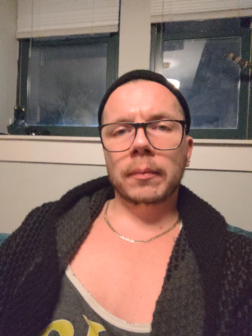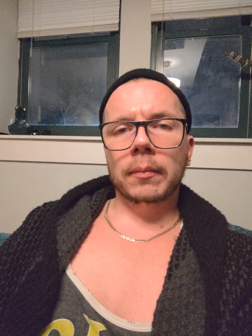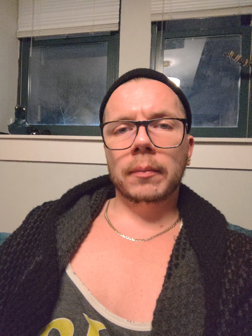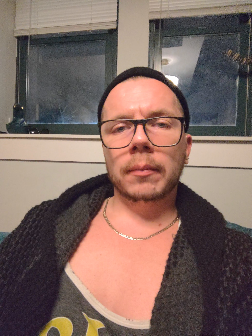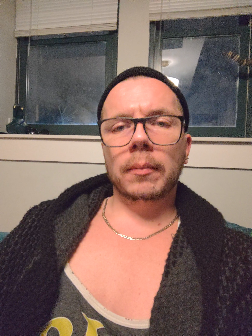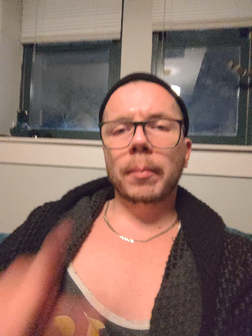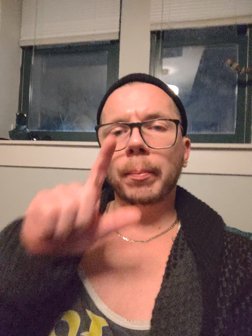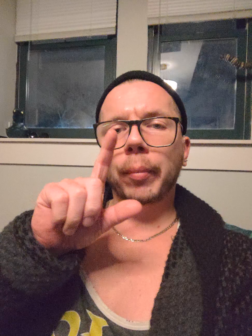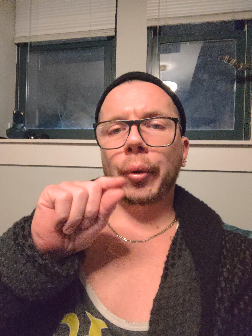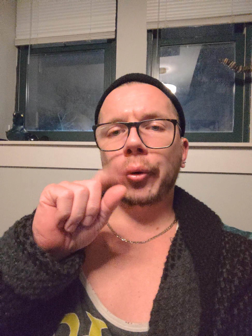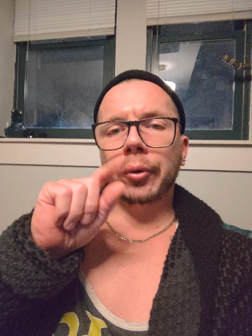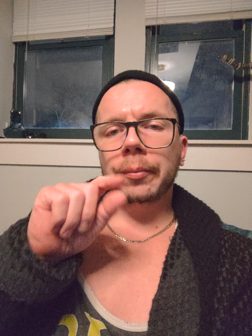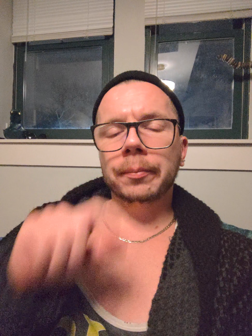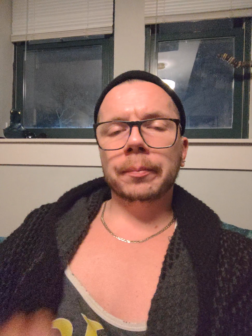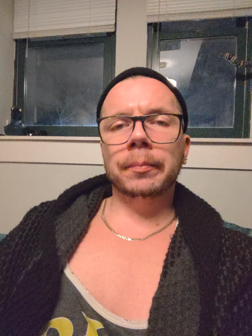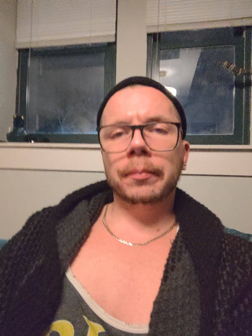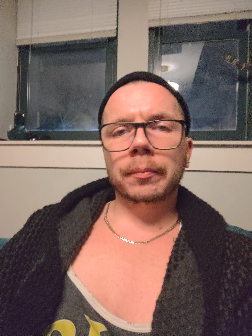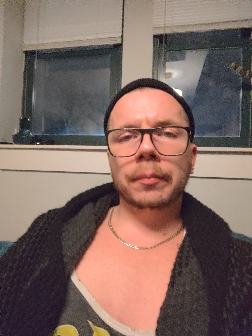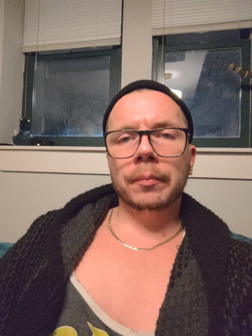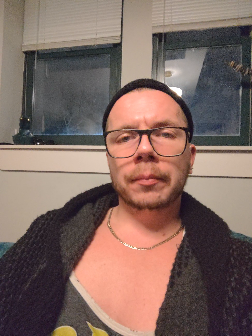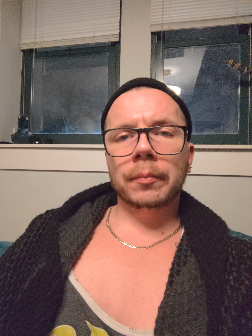bird